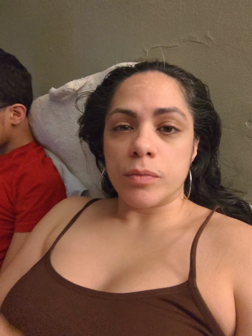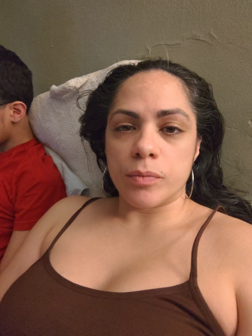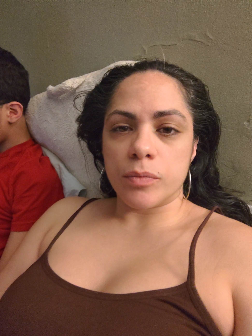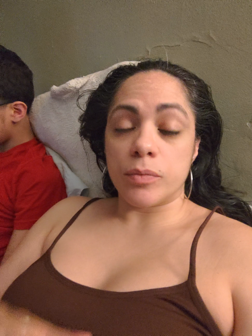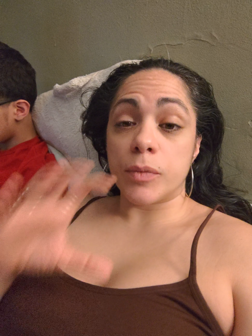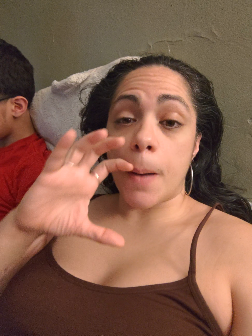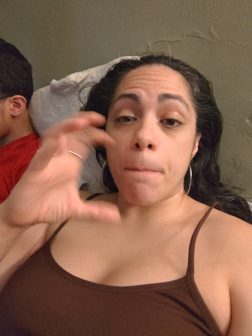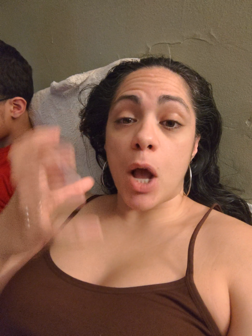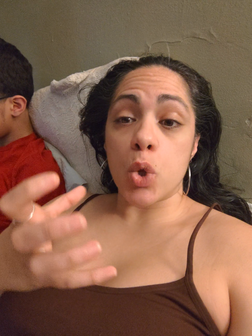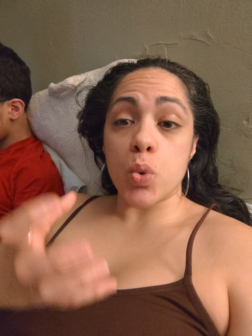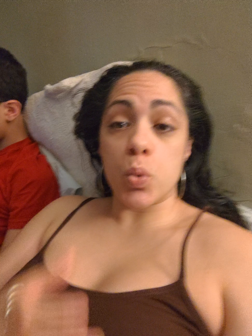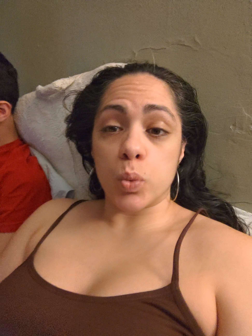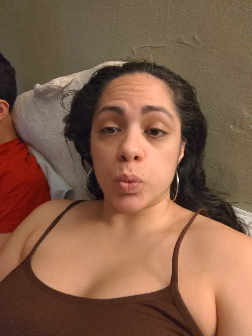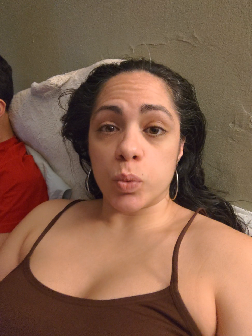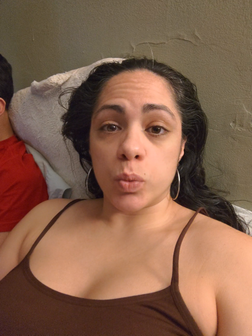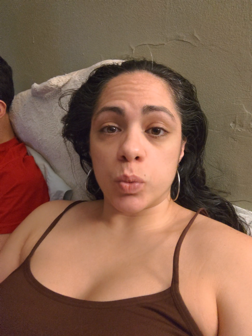balloon